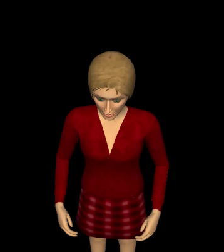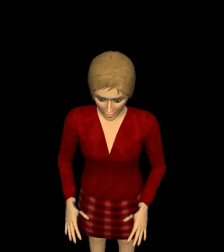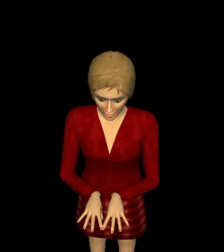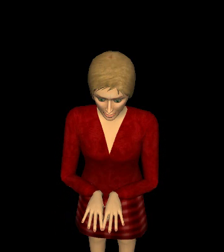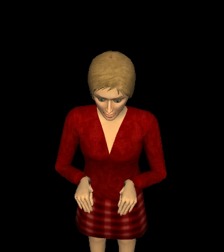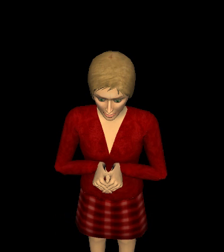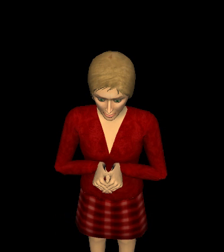عائلة